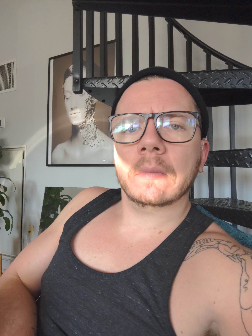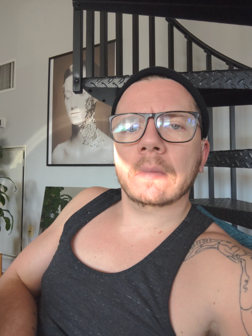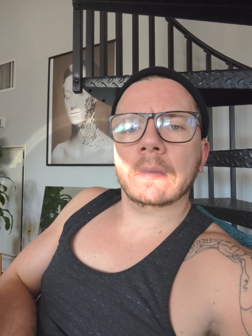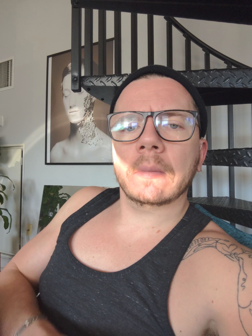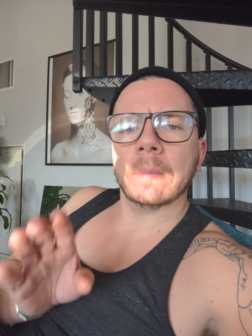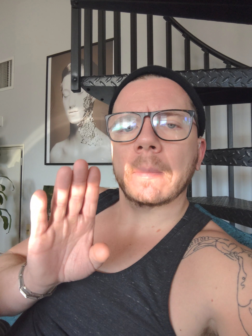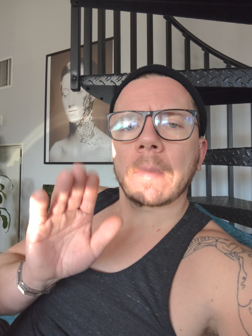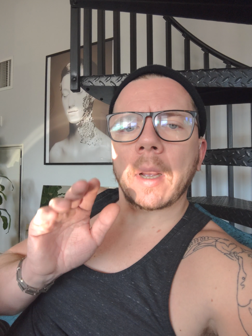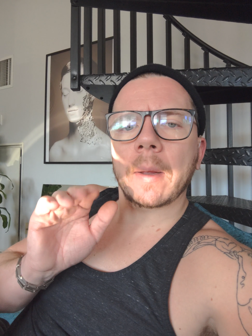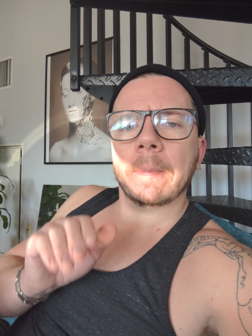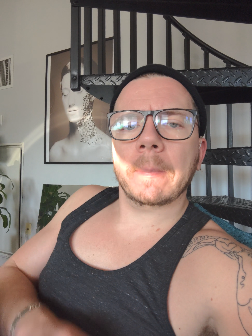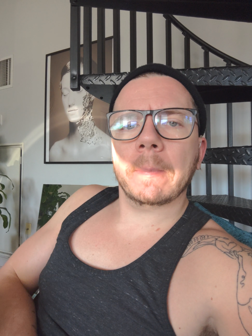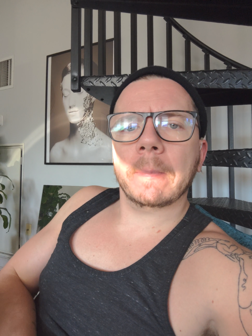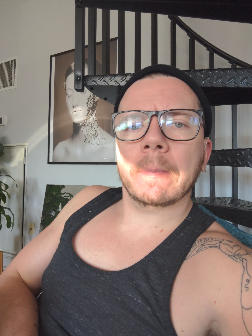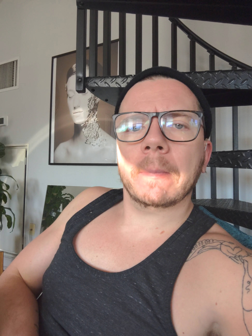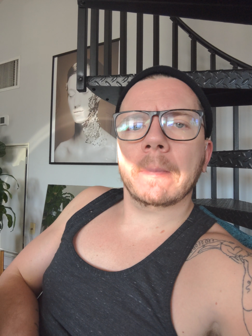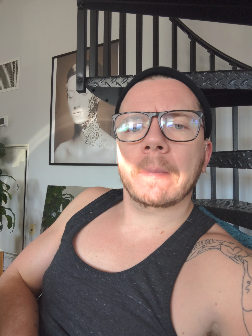bye